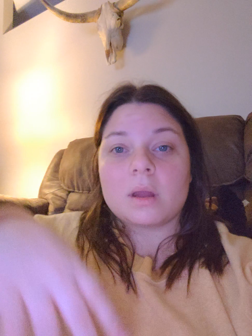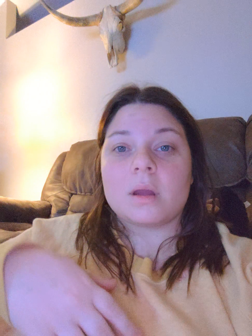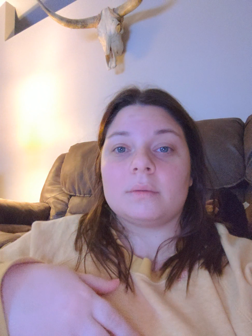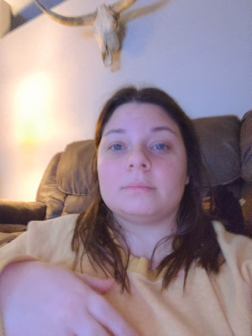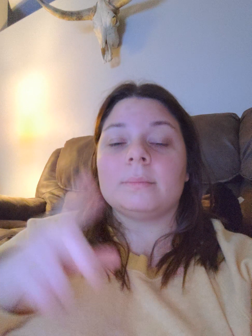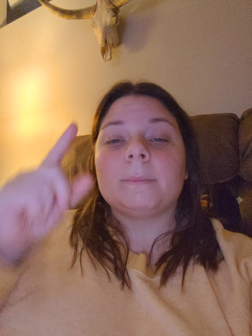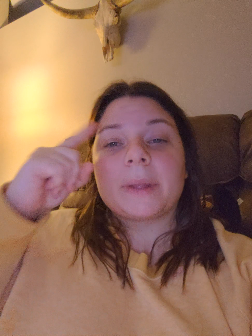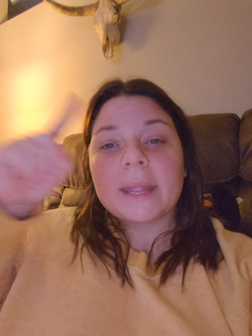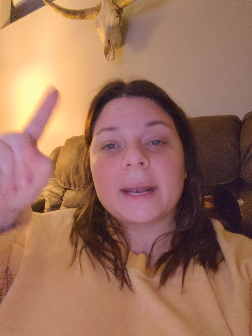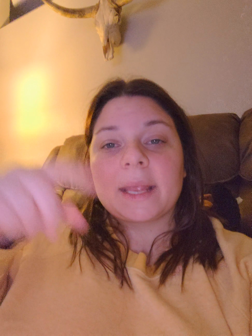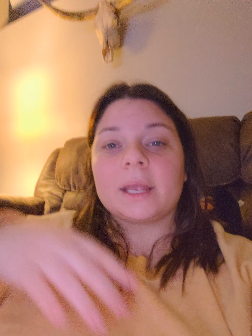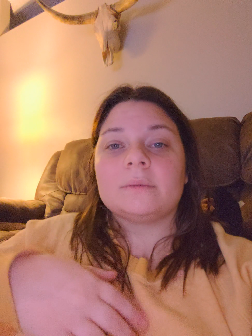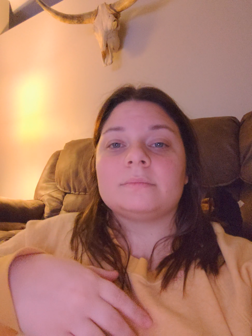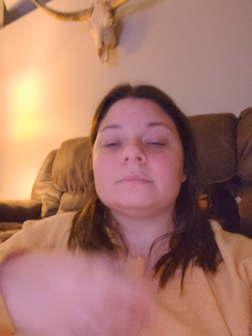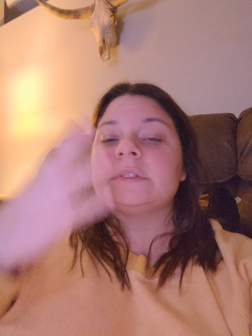penny